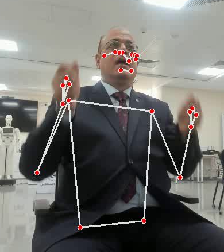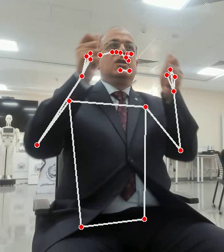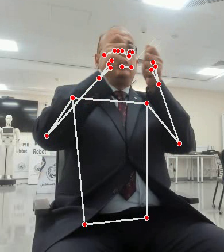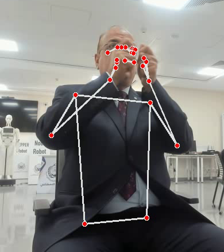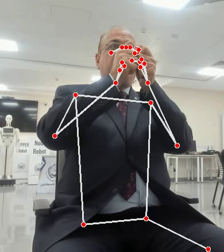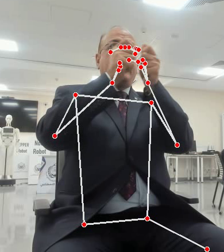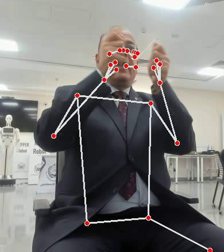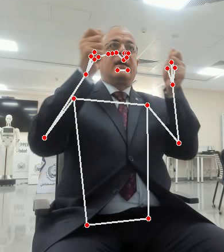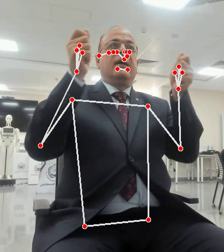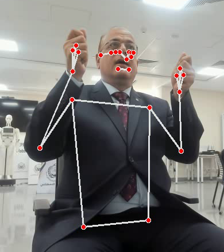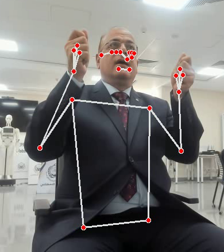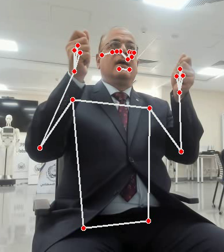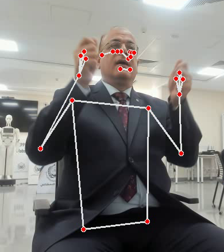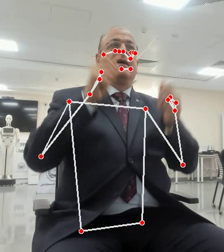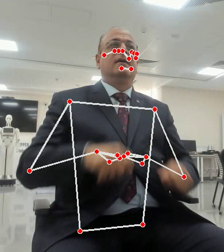shbak